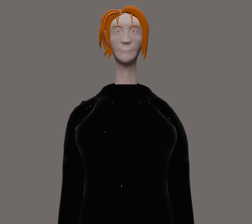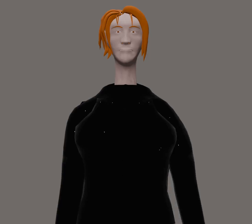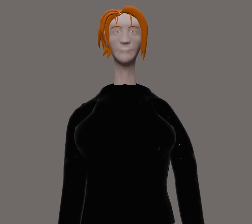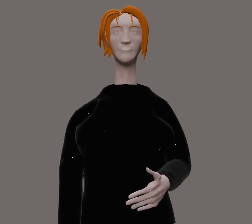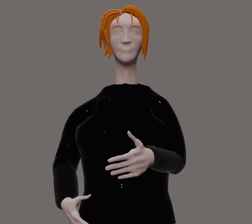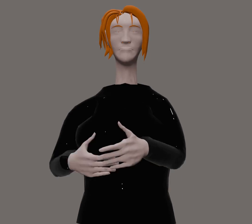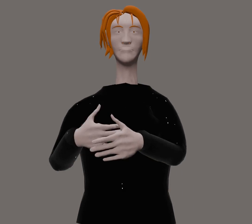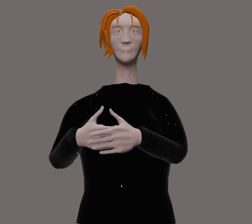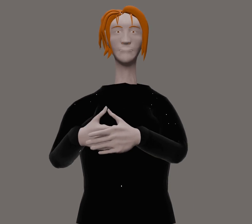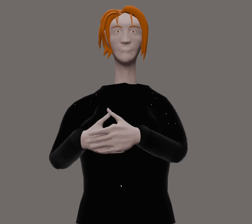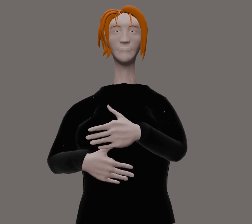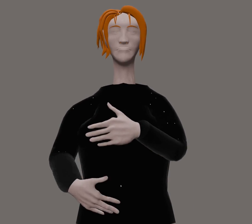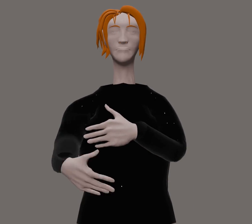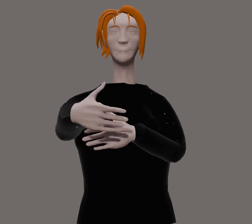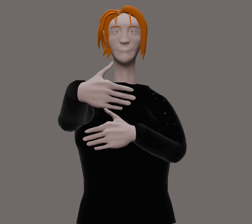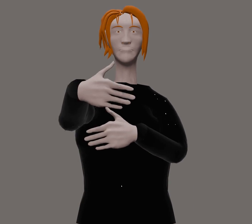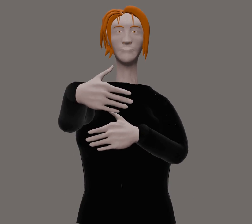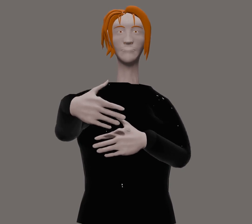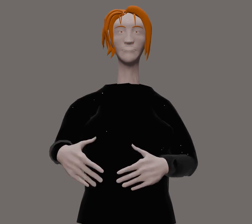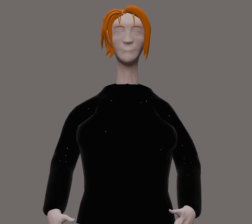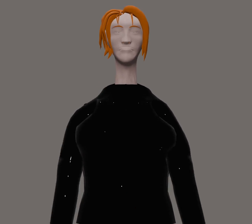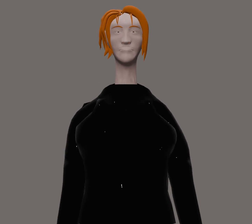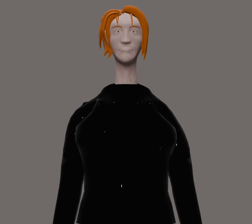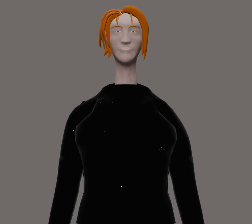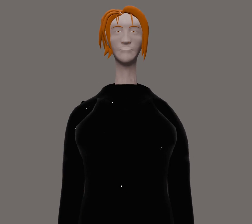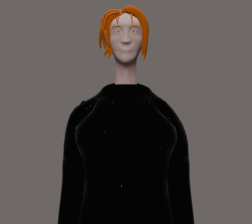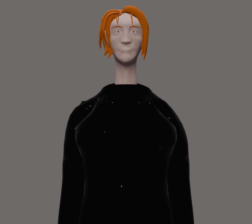Beyond